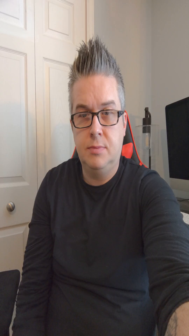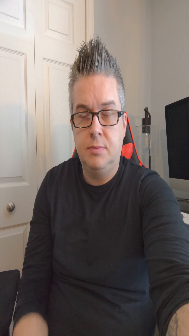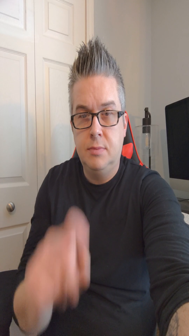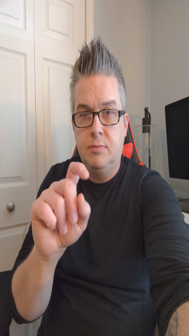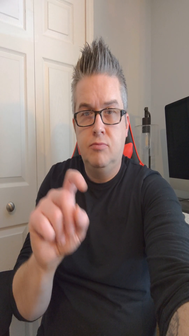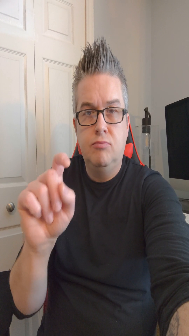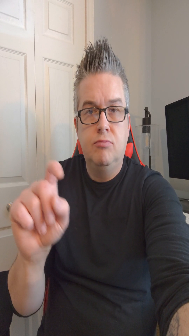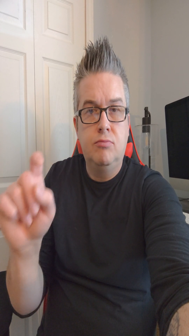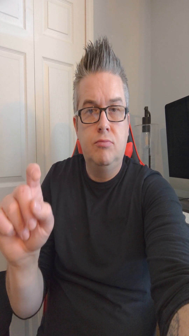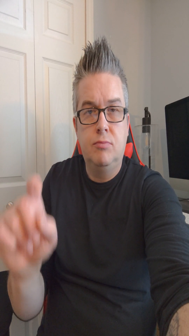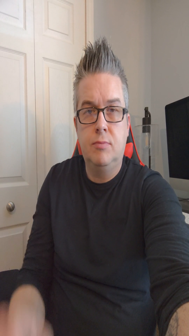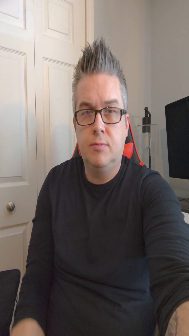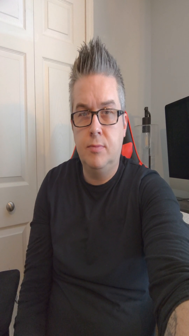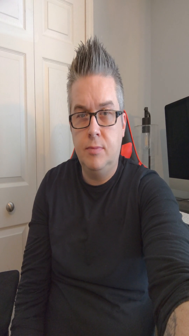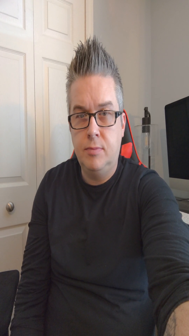closet